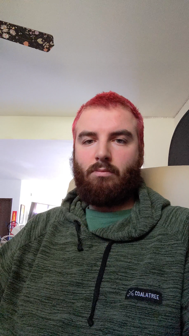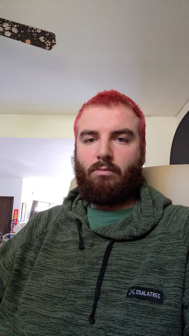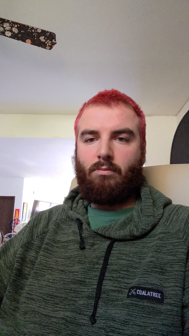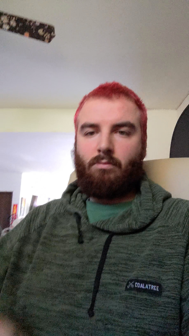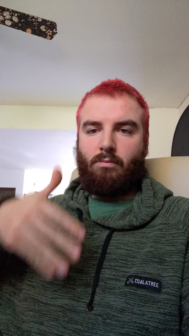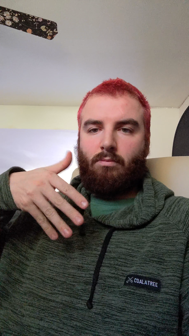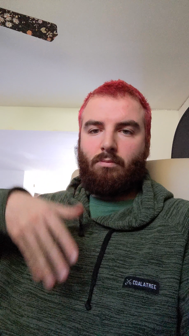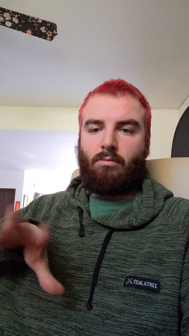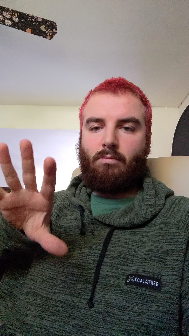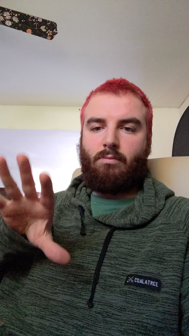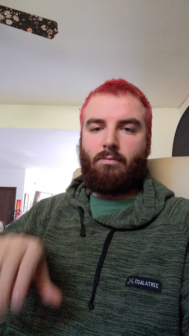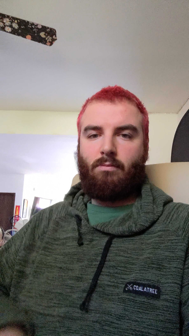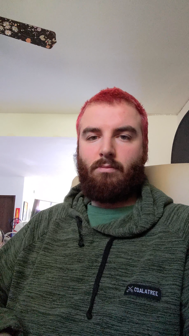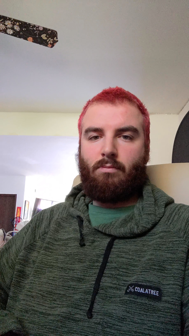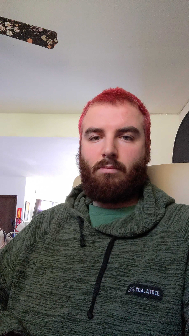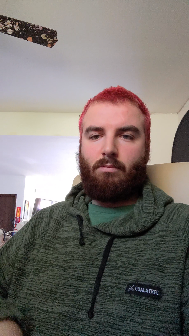dress